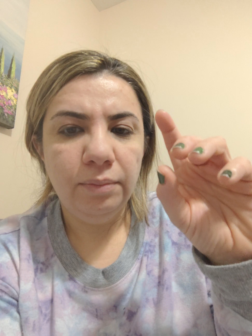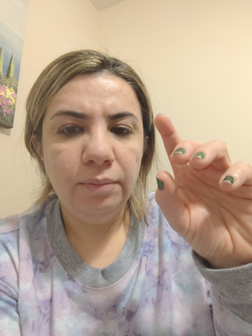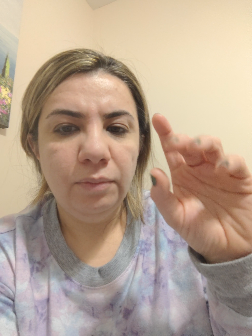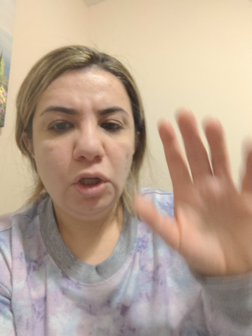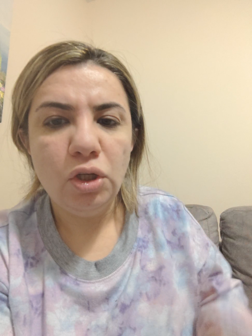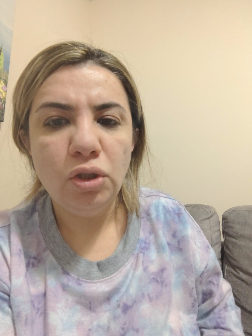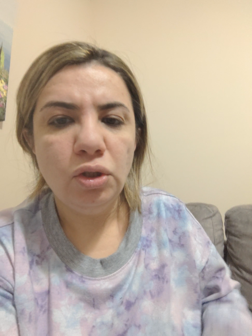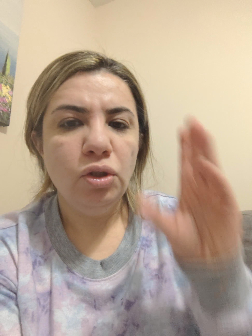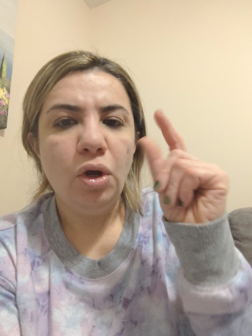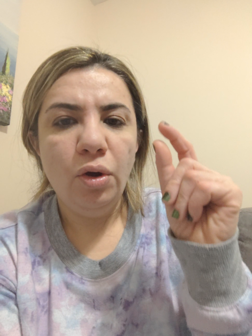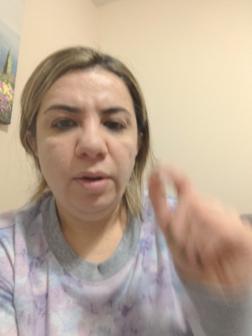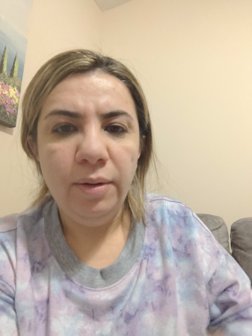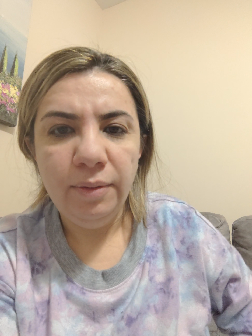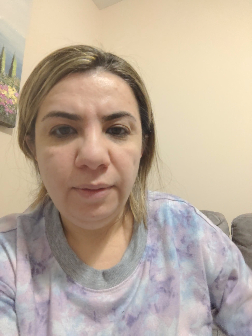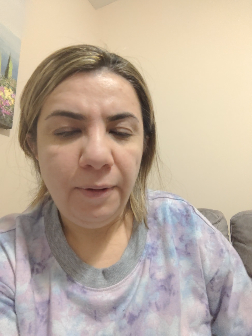dog